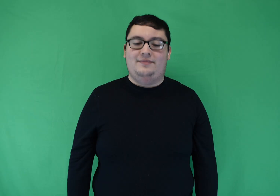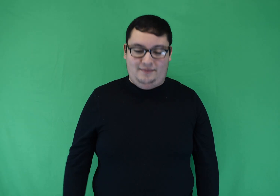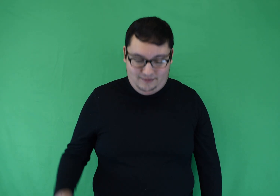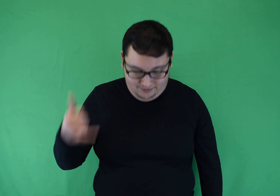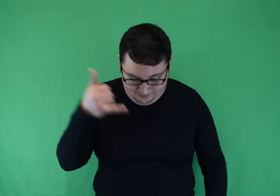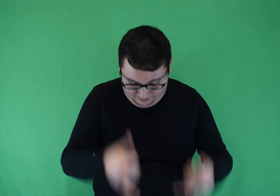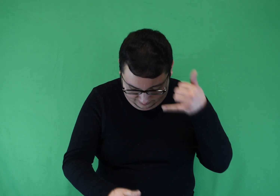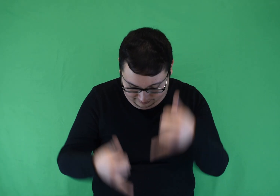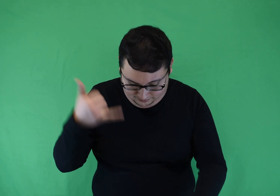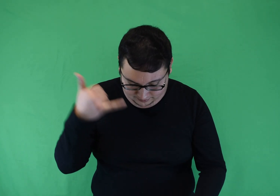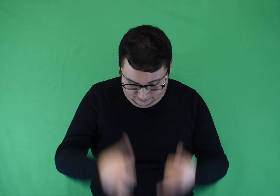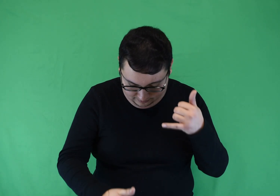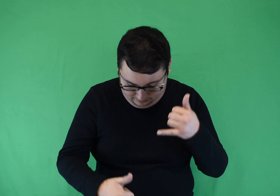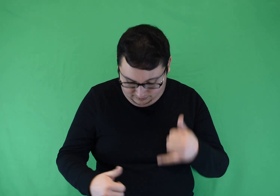químicos